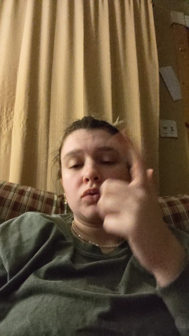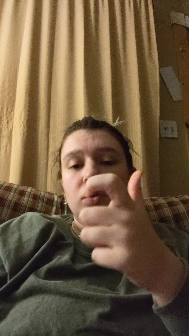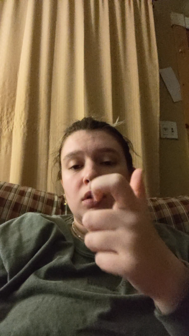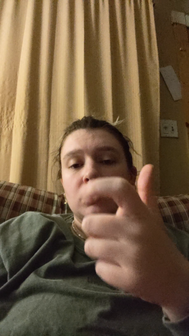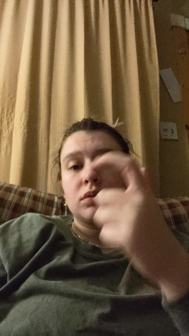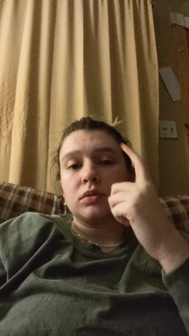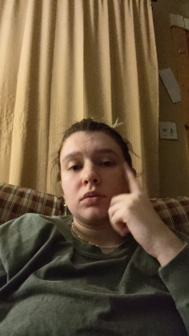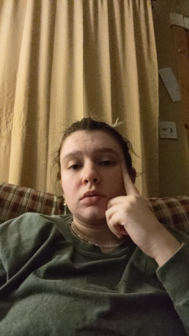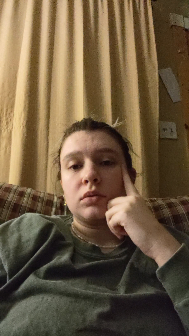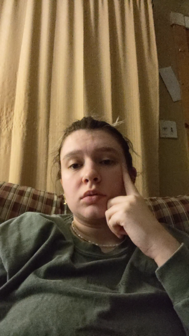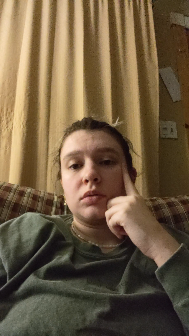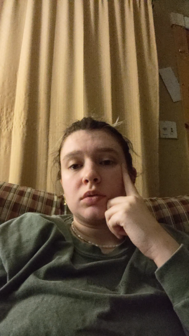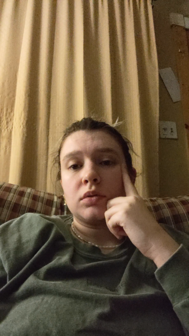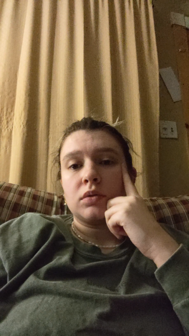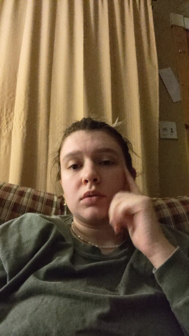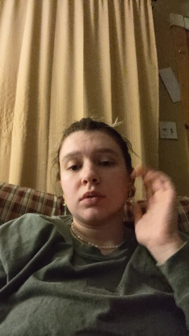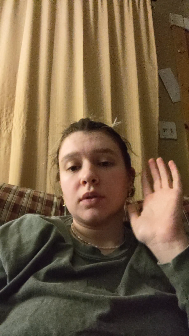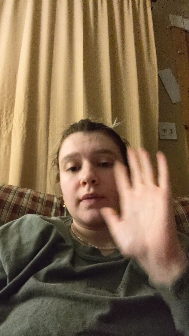give me five